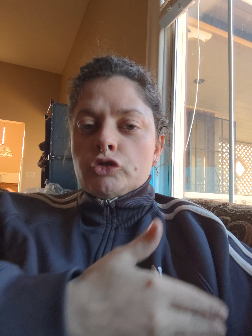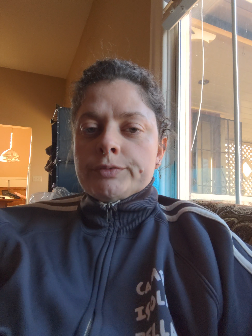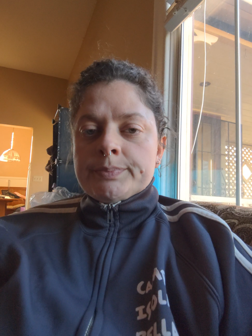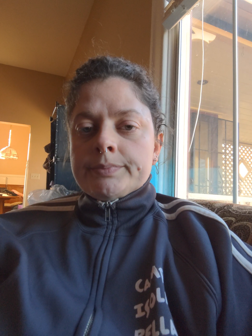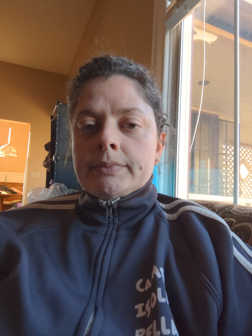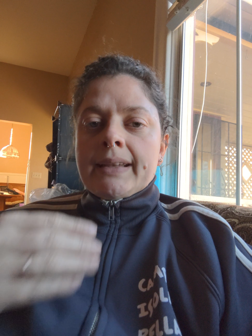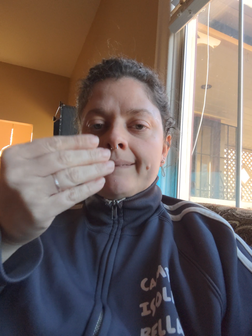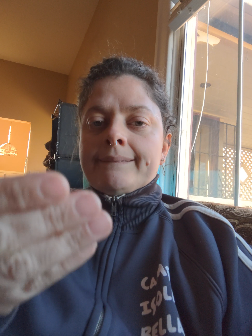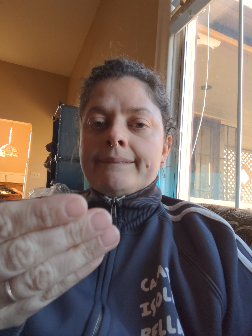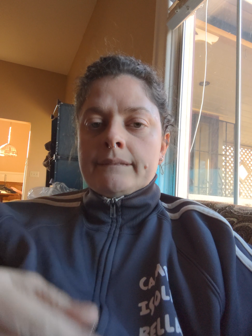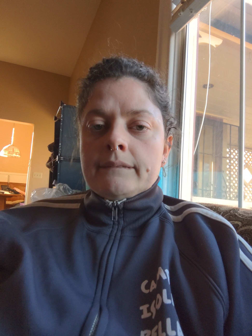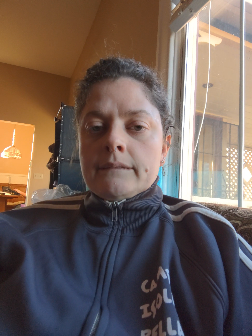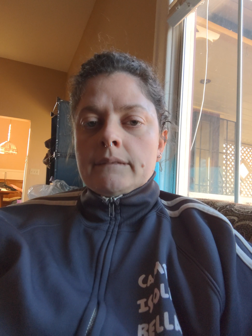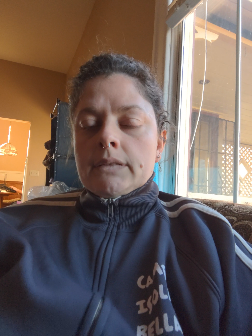give